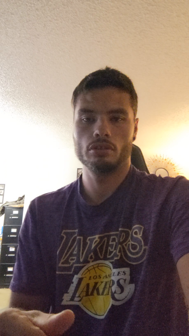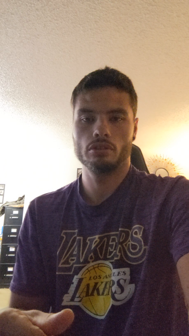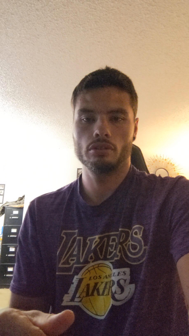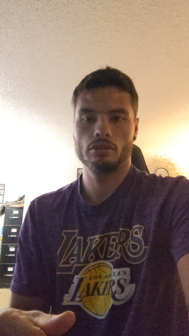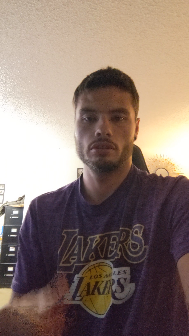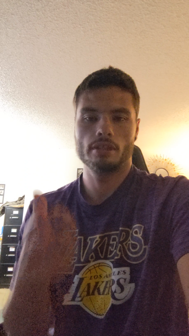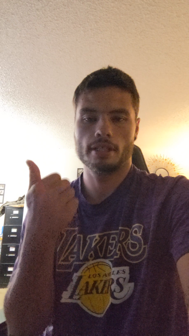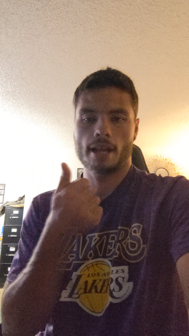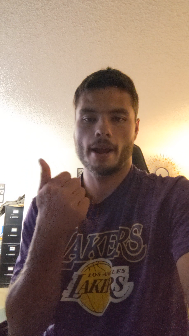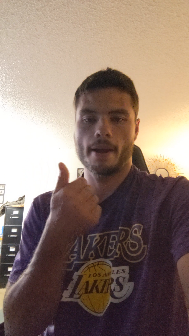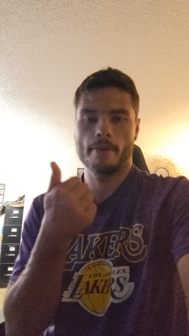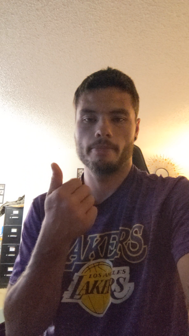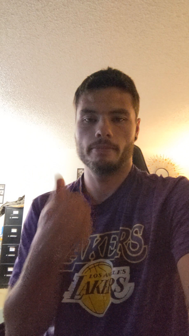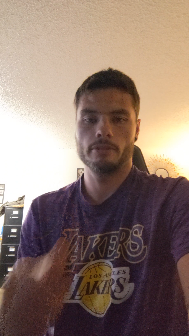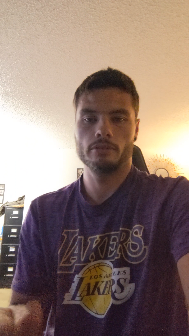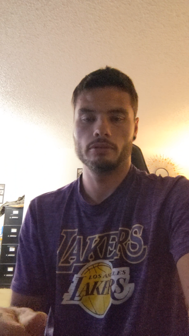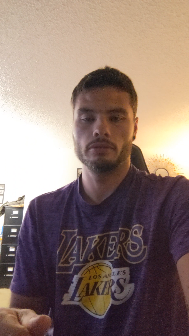game